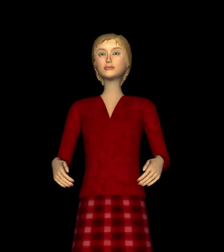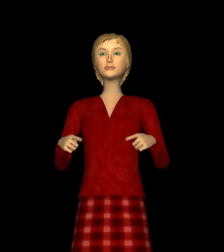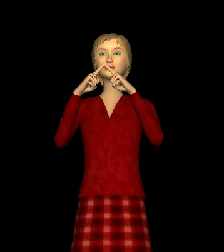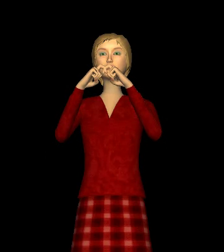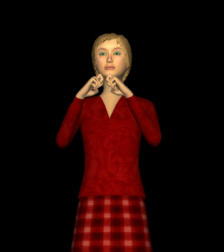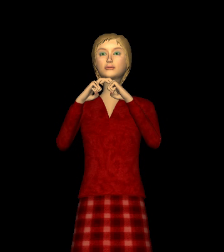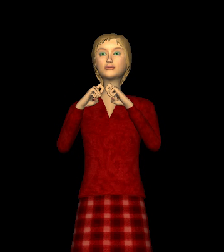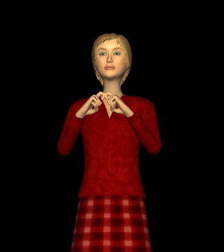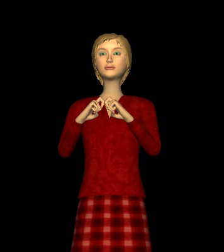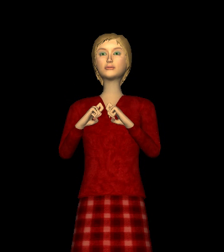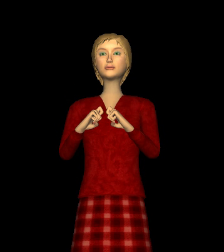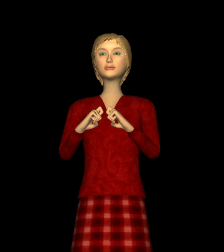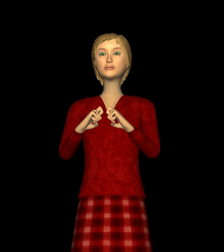أحسب